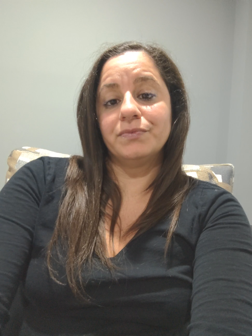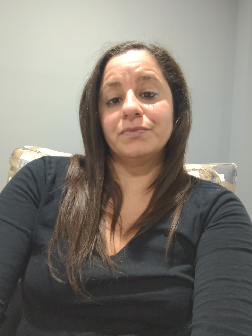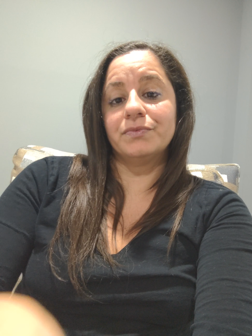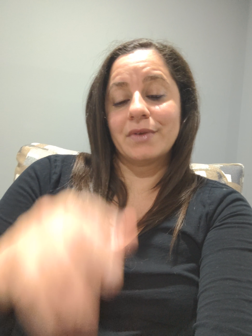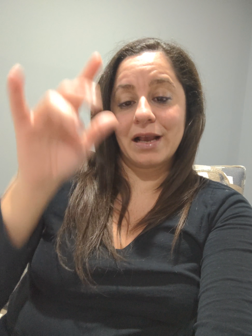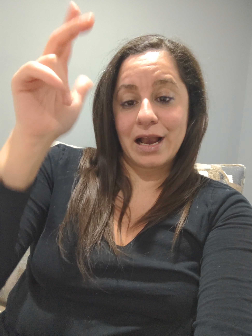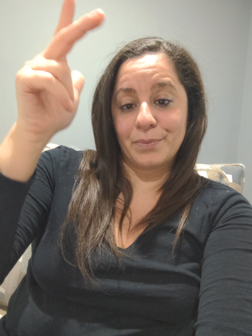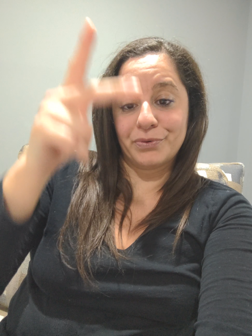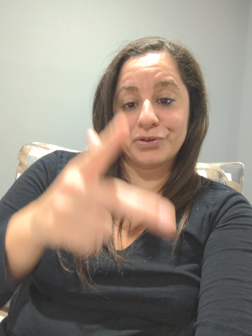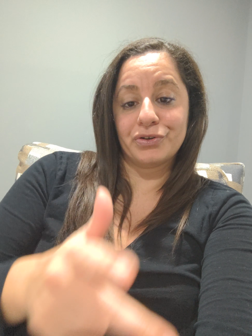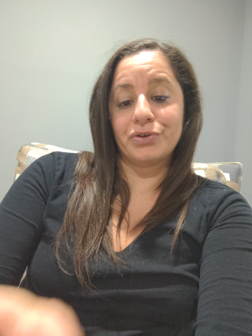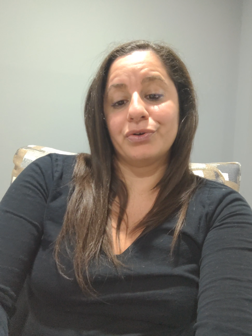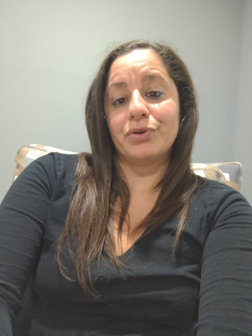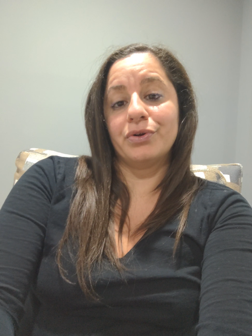helicopter